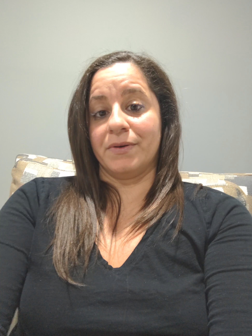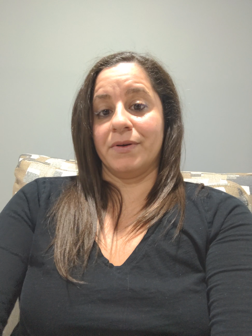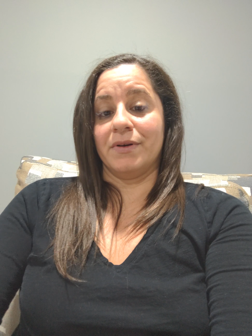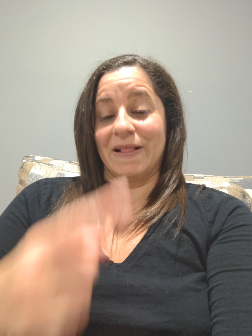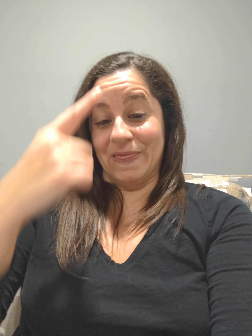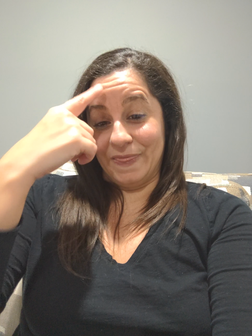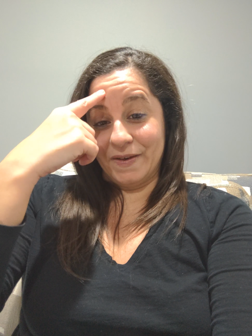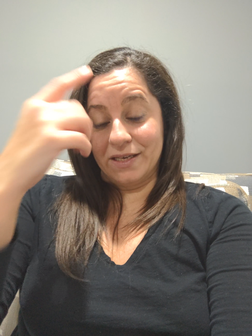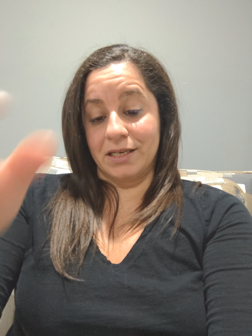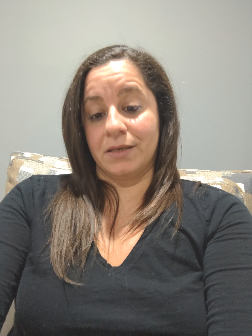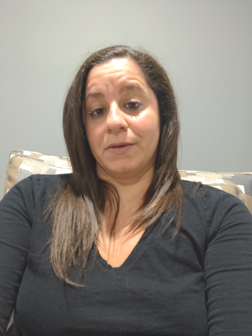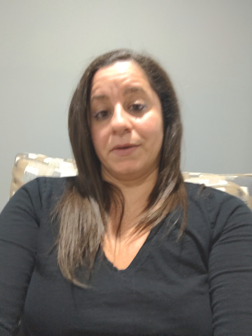think